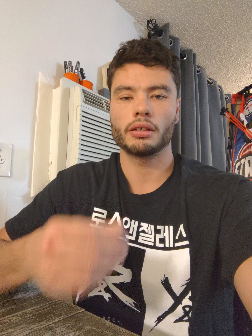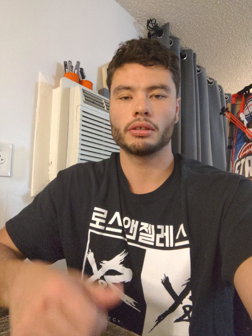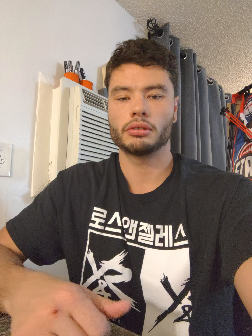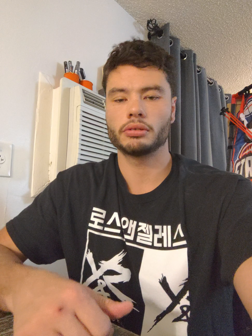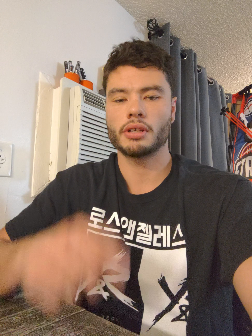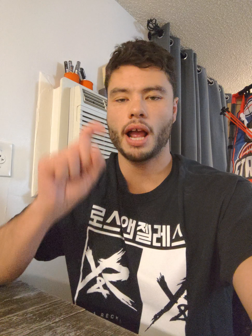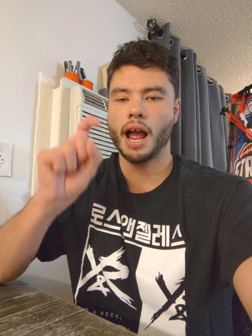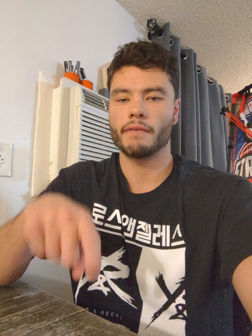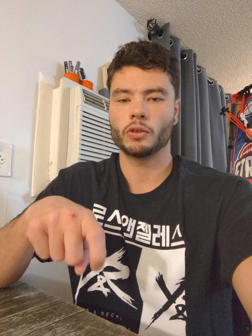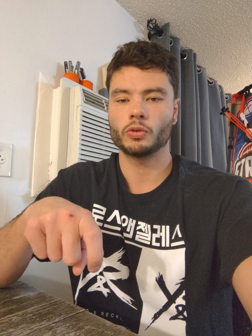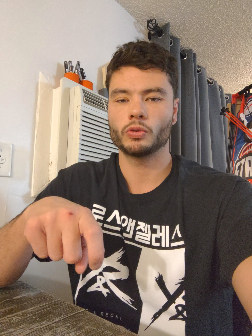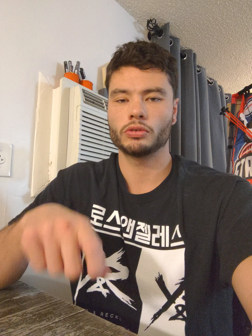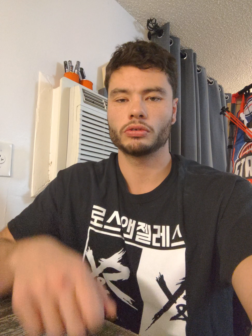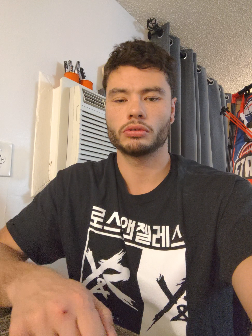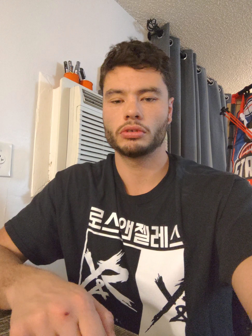have to